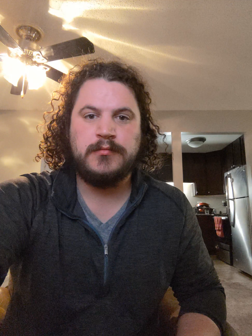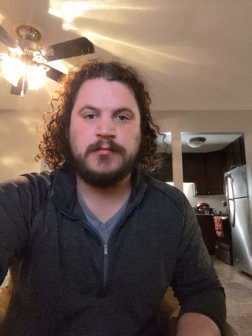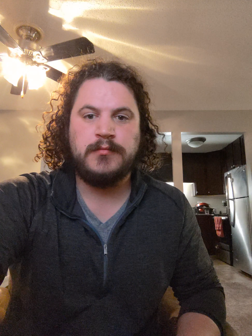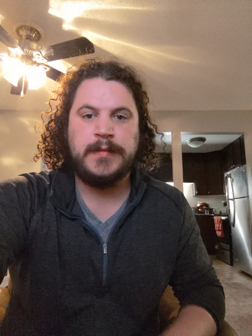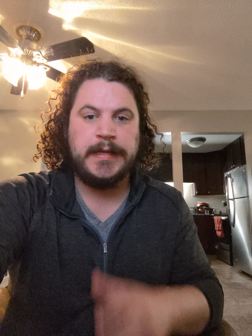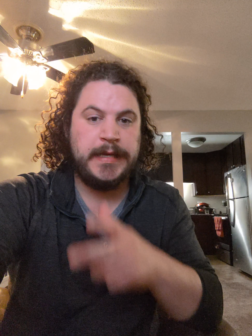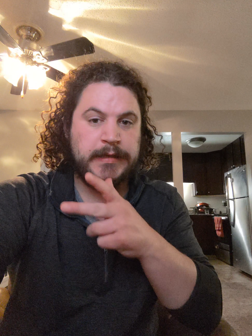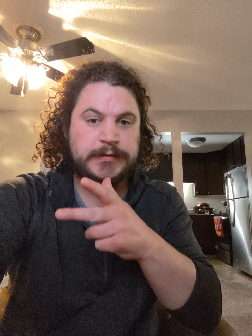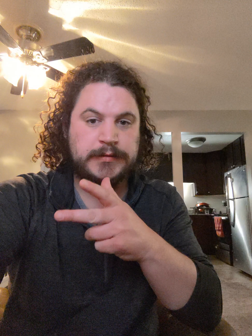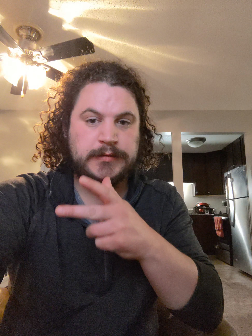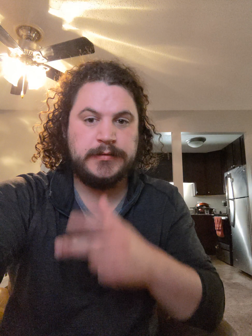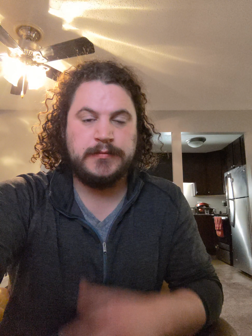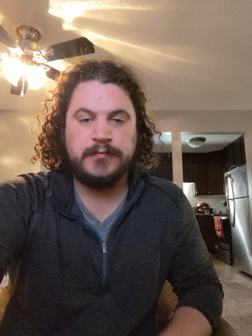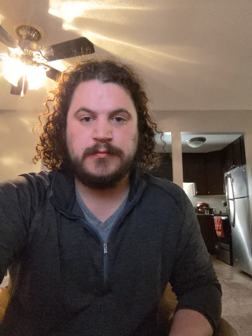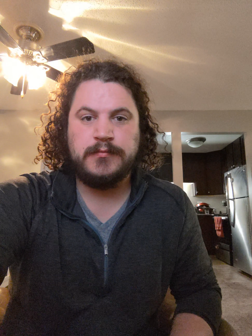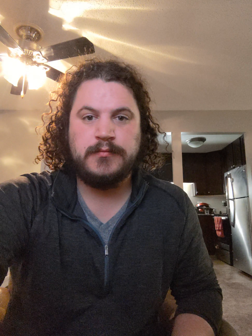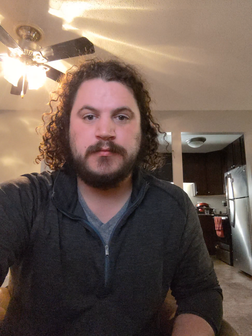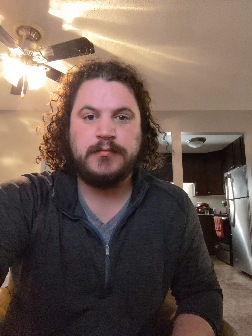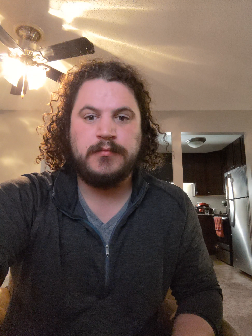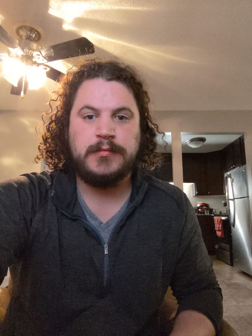hen